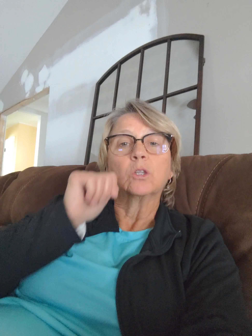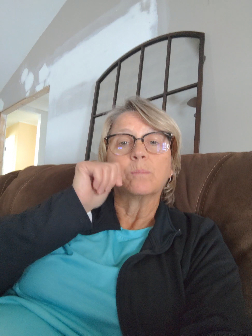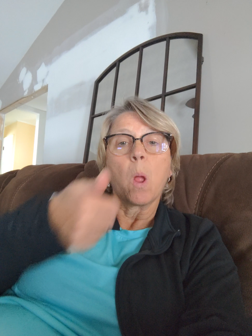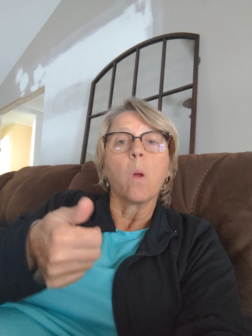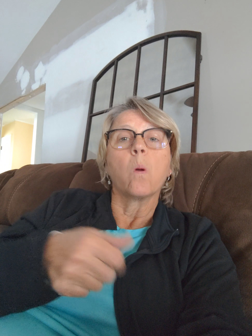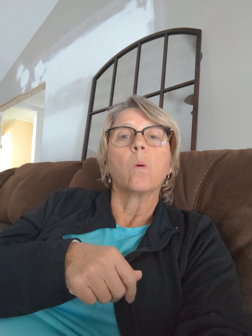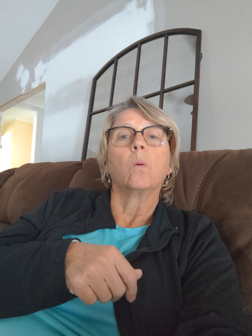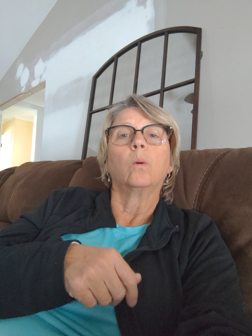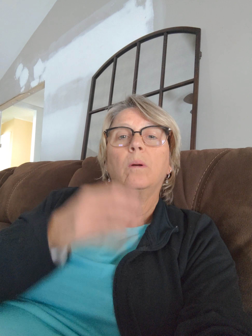tomorrow